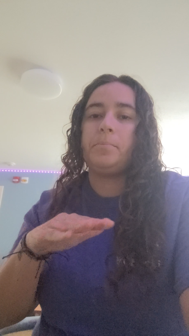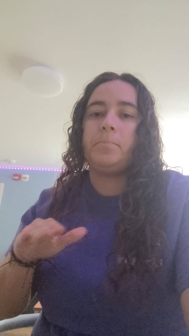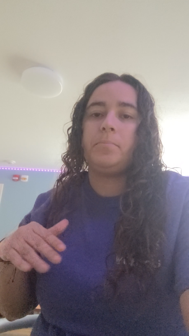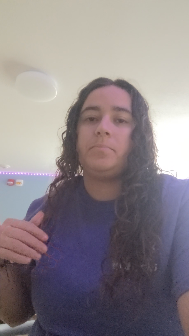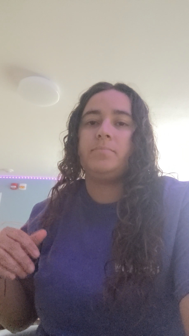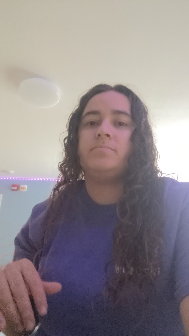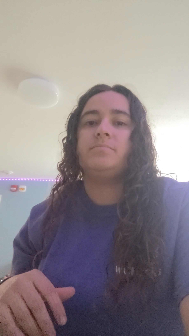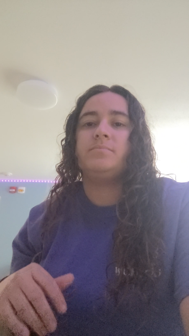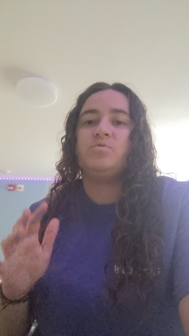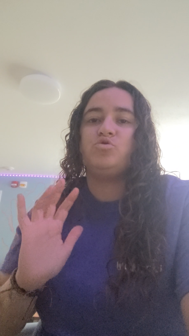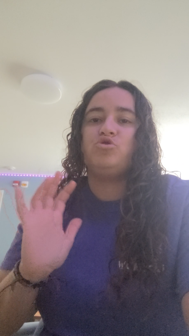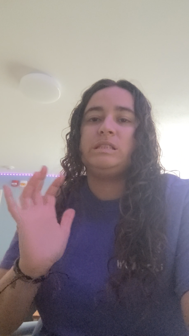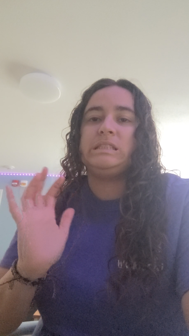cheese